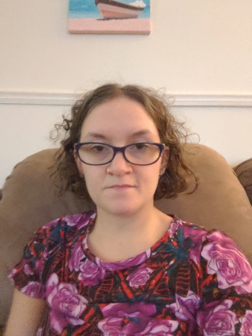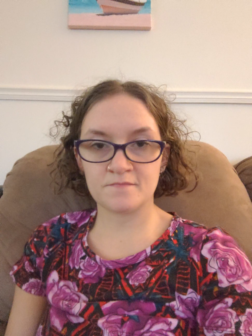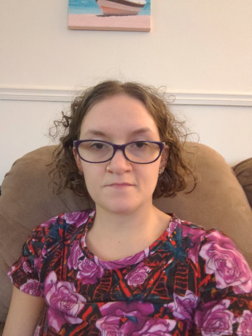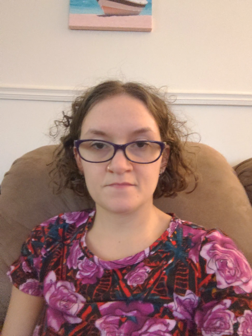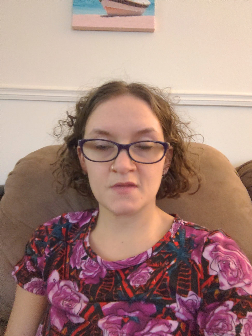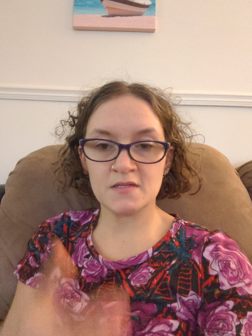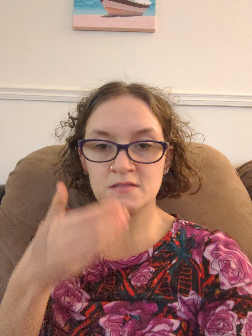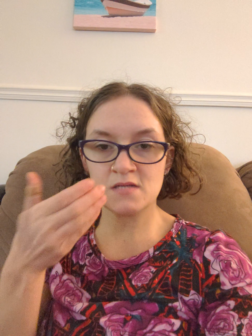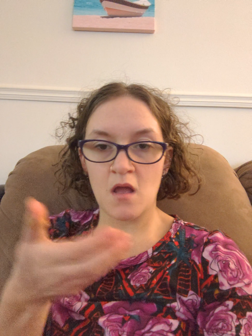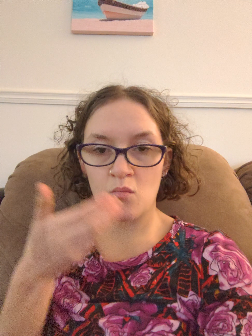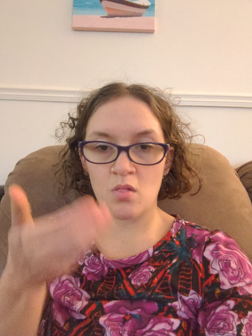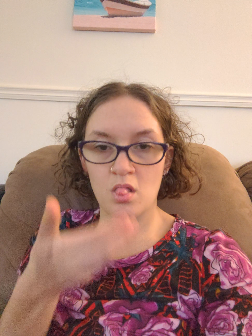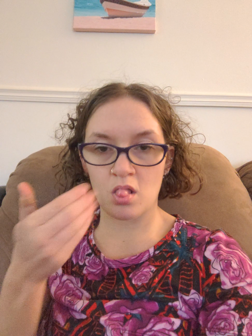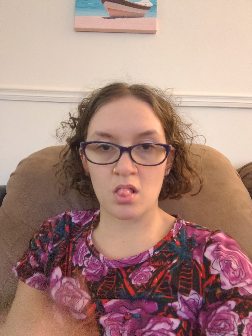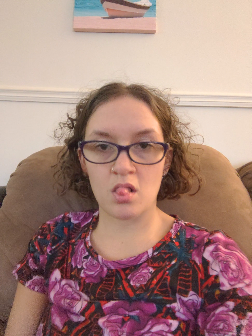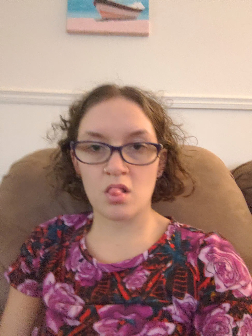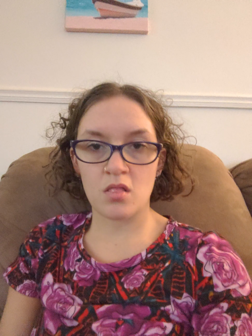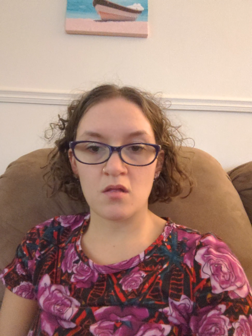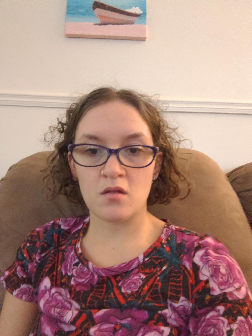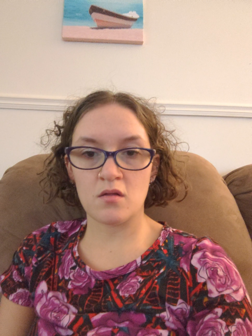cereal